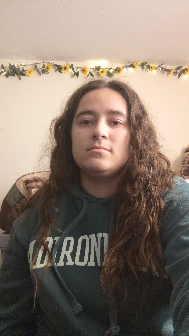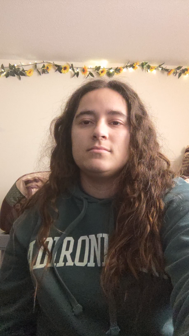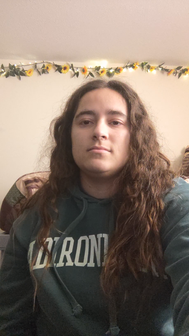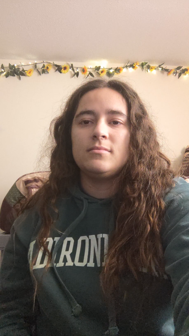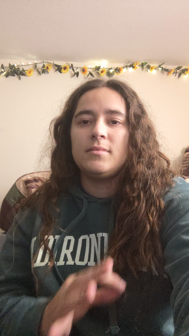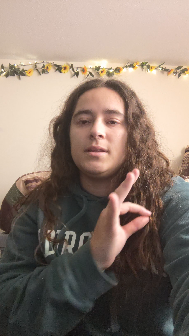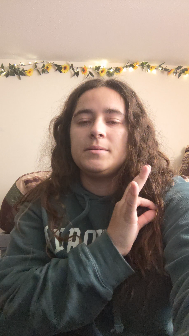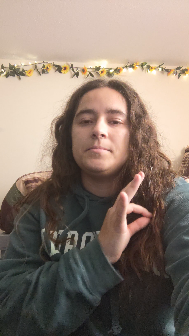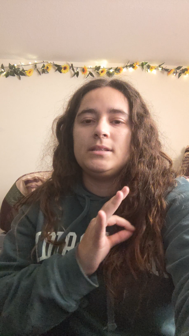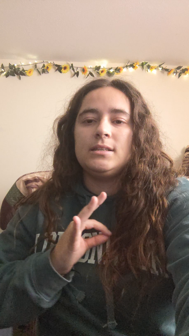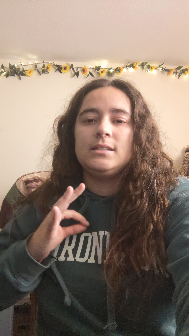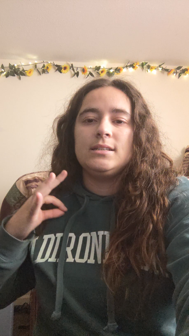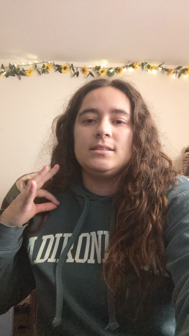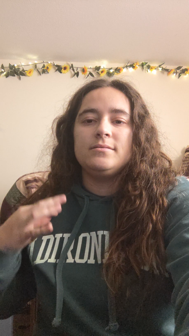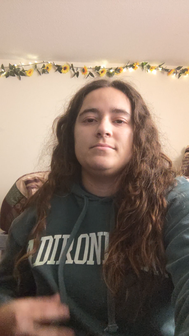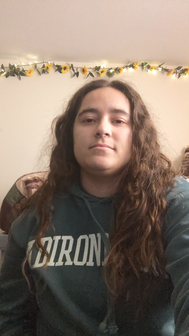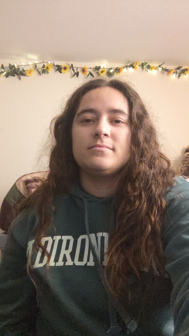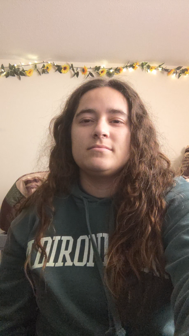beads